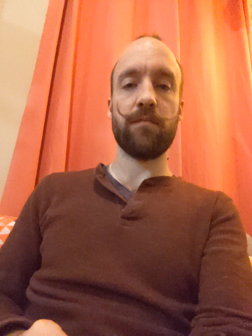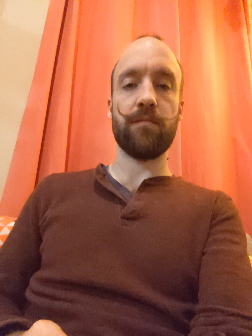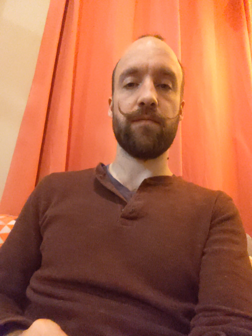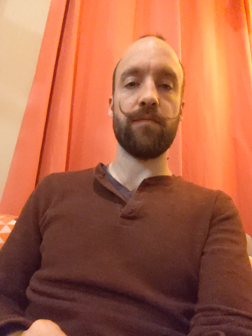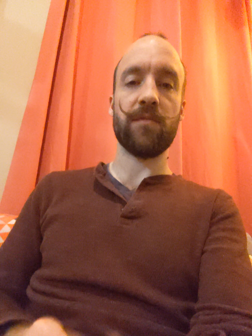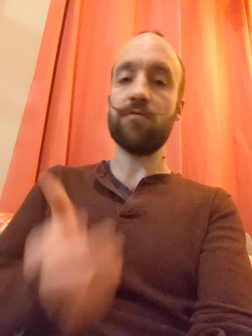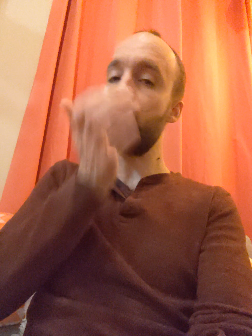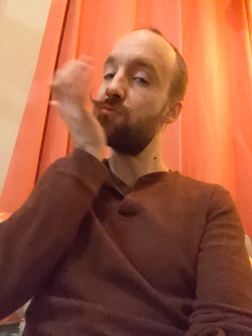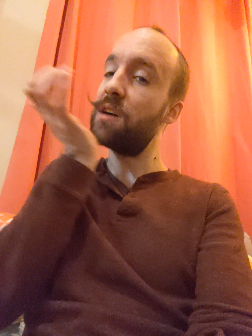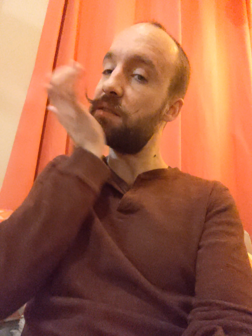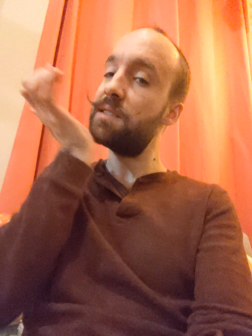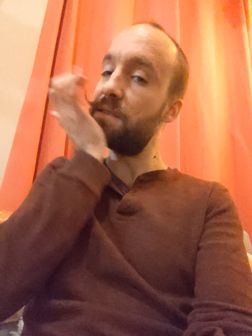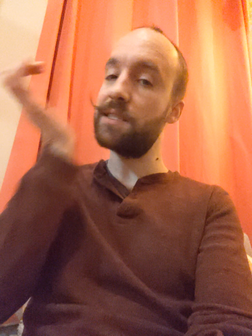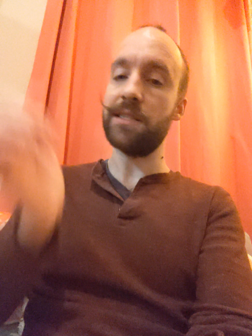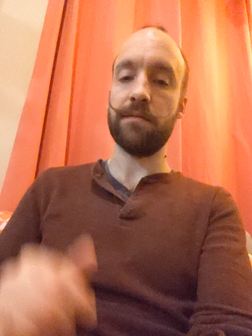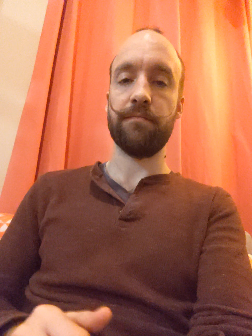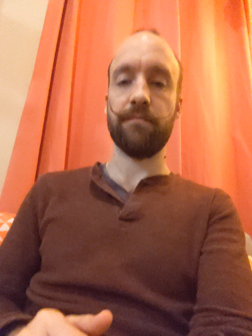grass